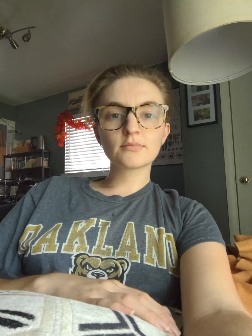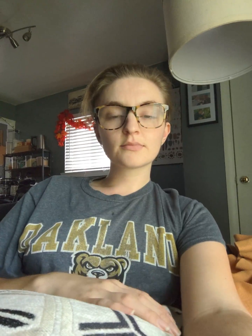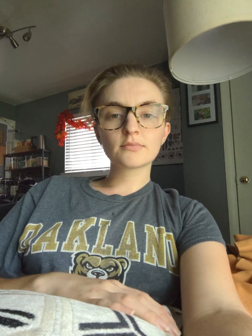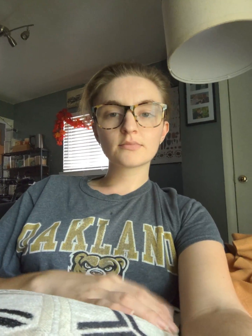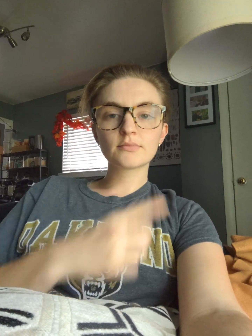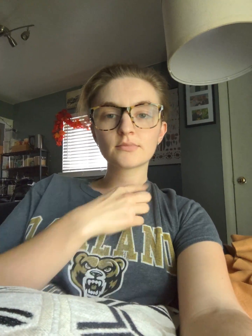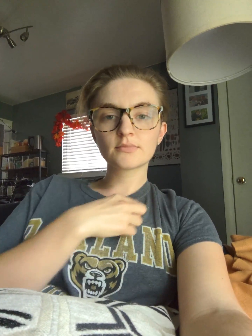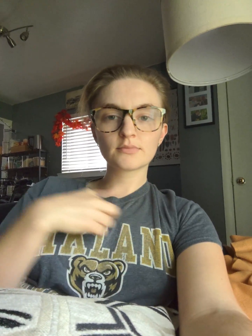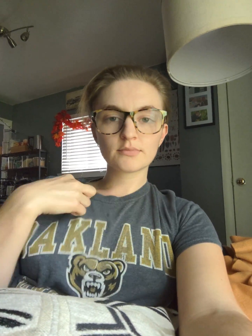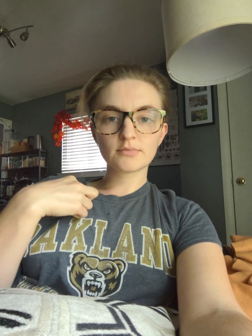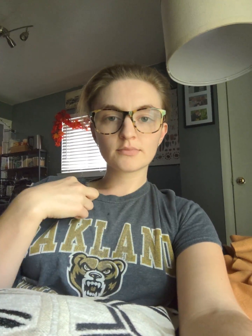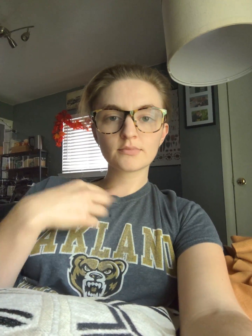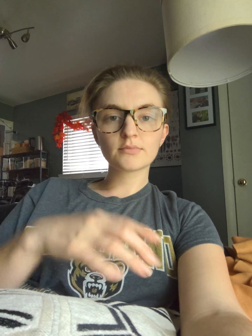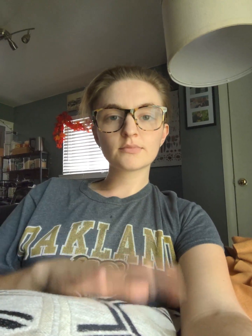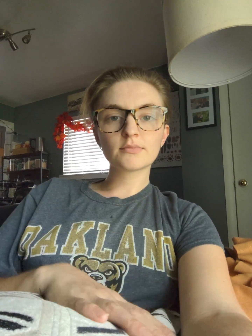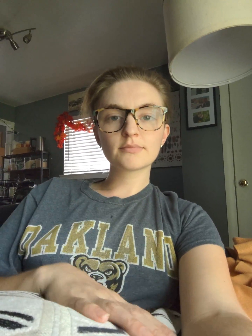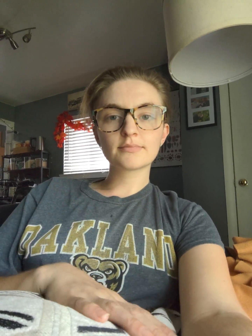necklace